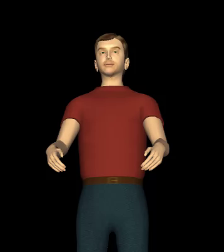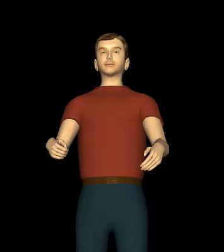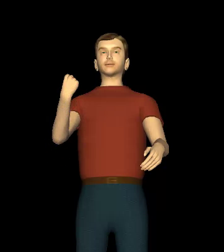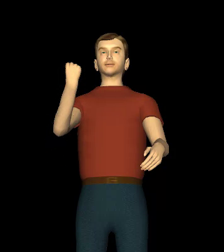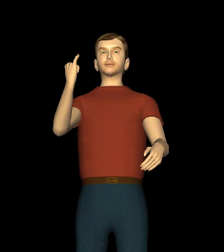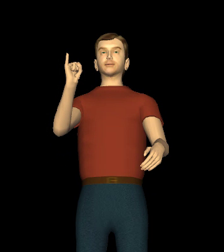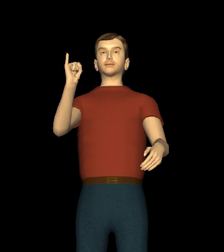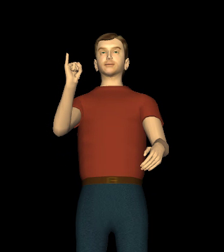إذا